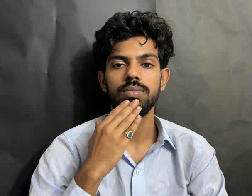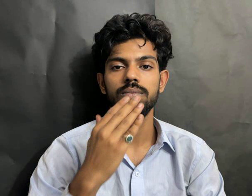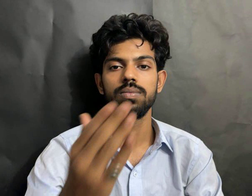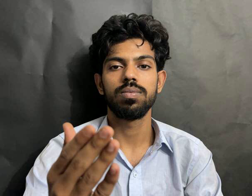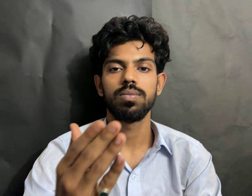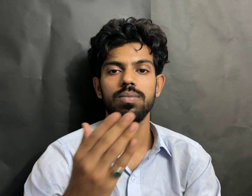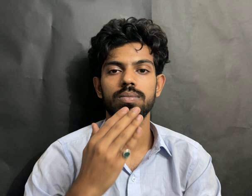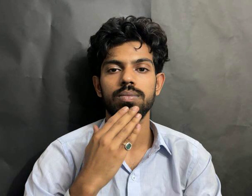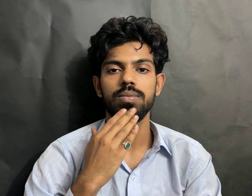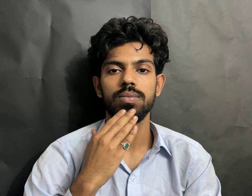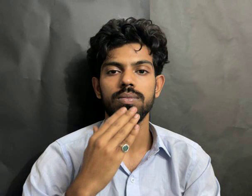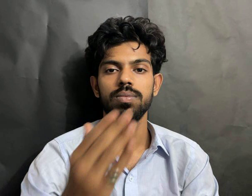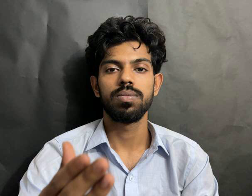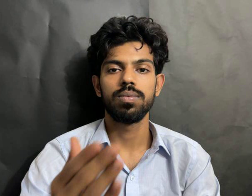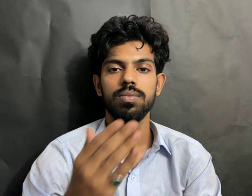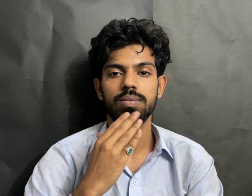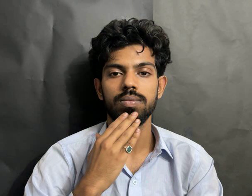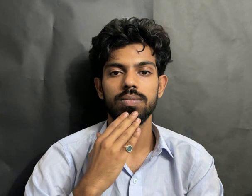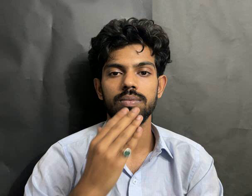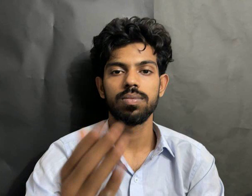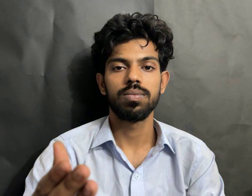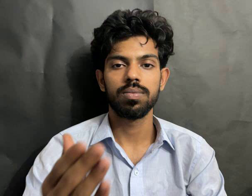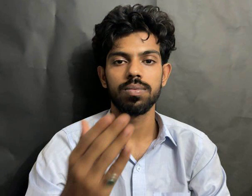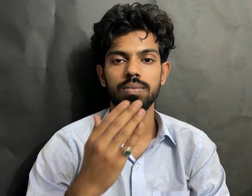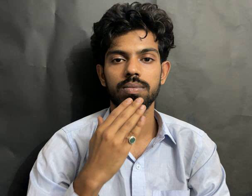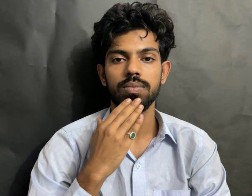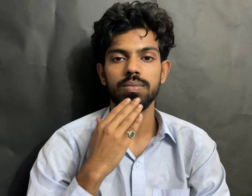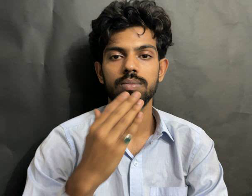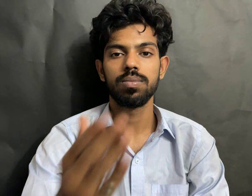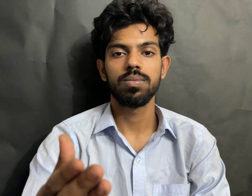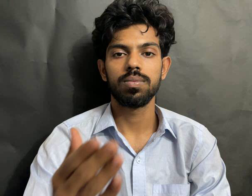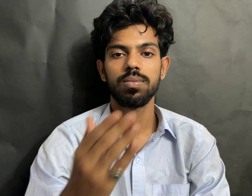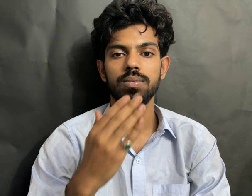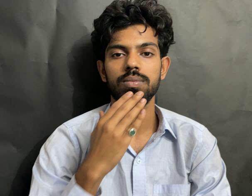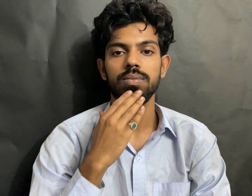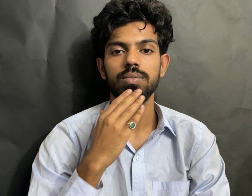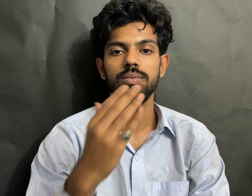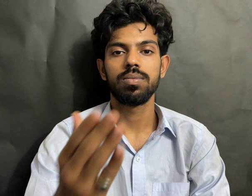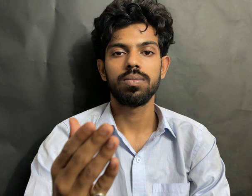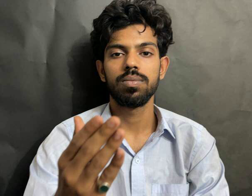thank you